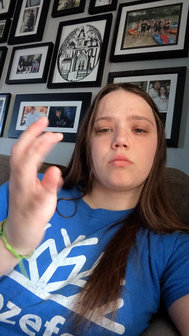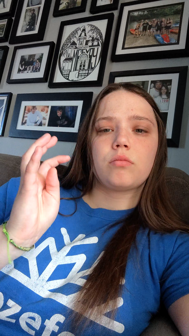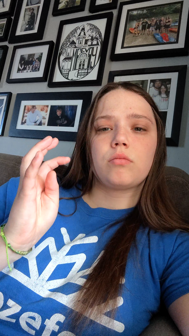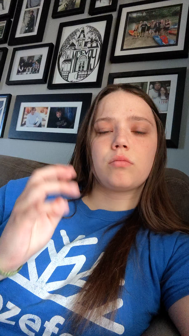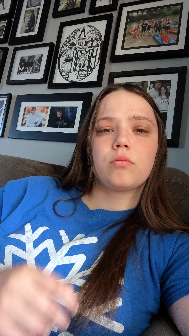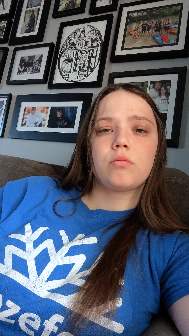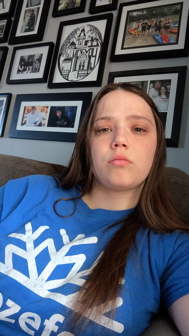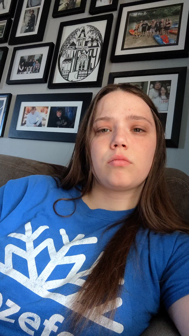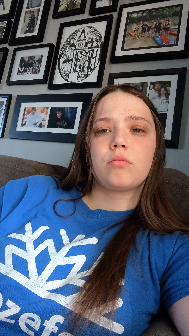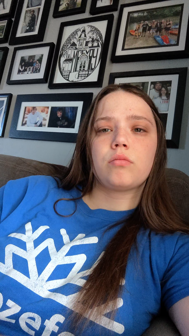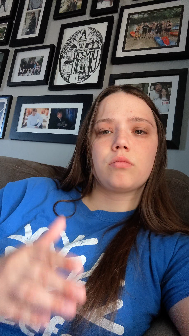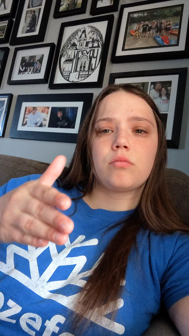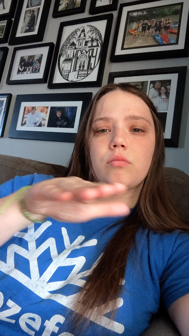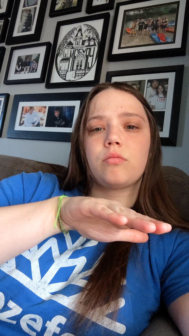cover